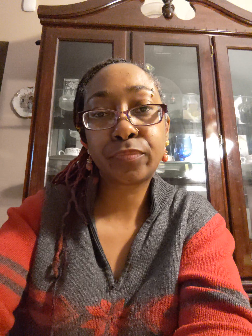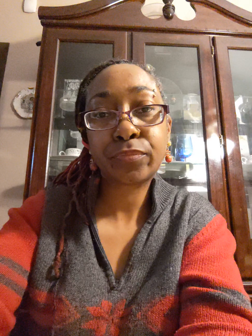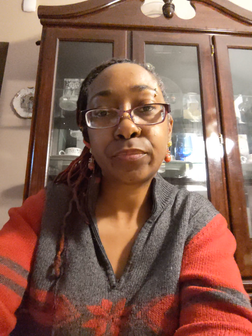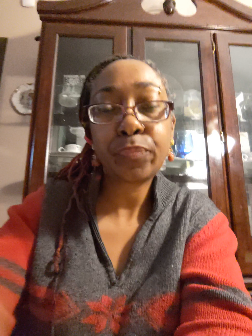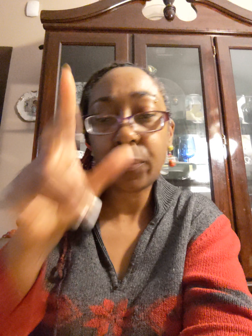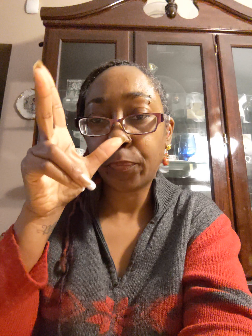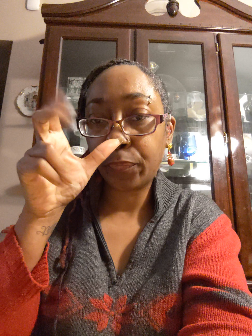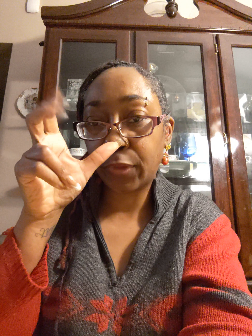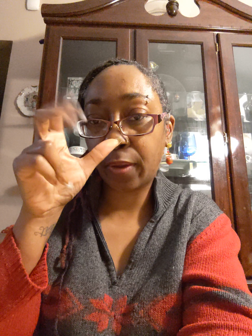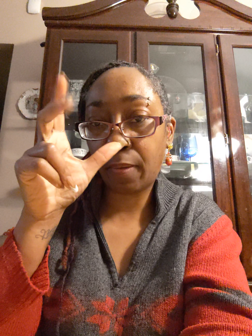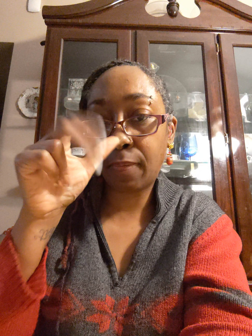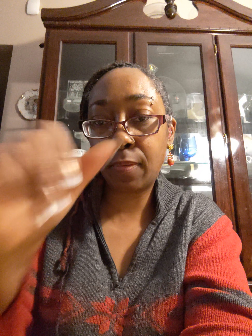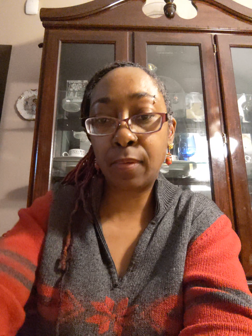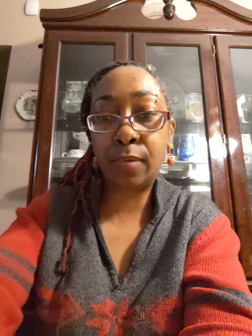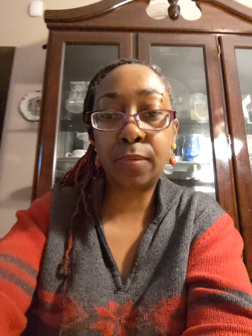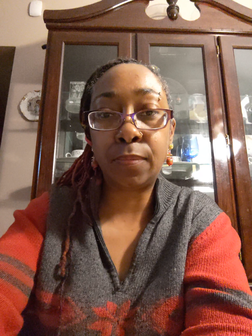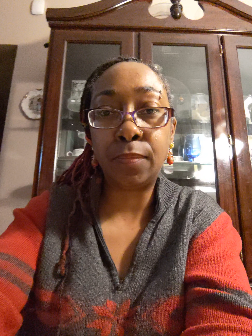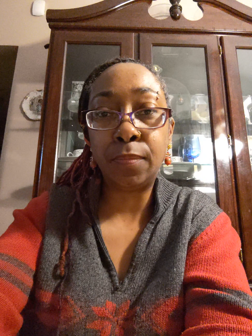bug